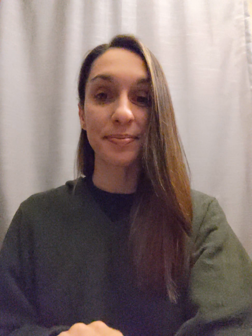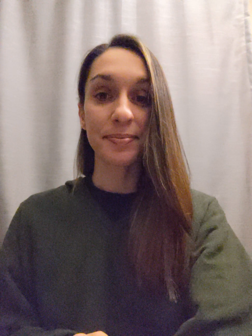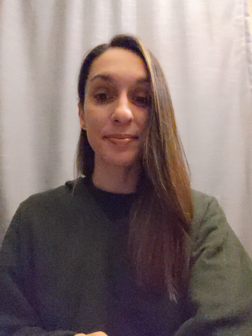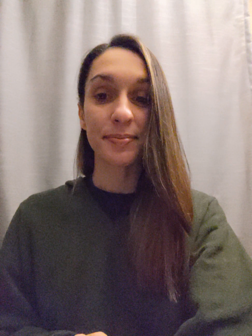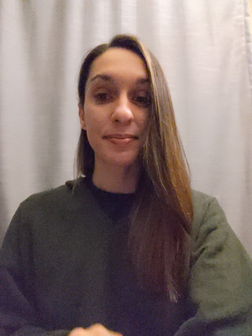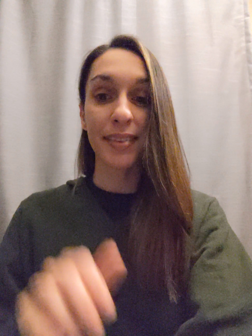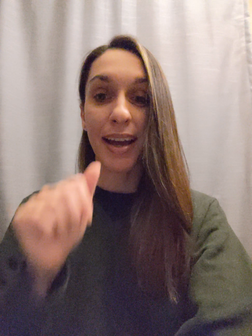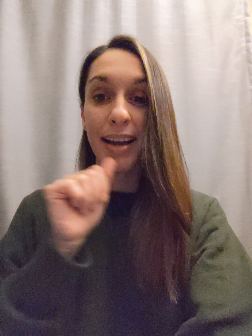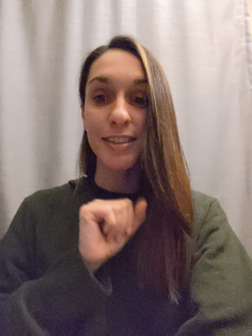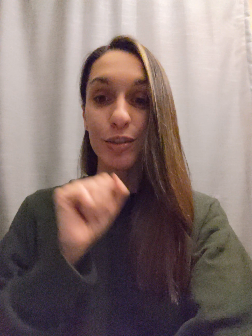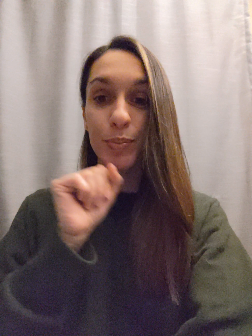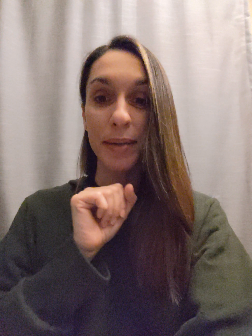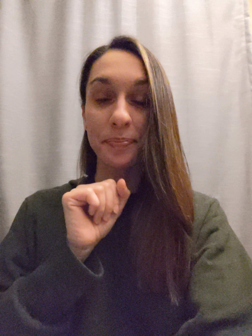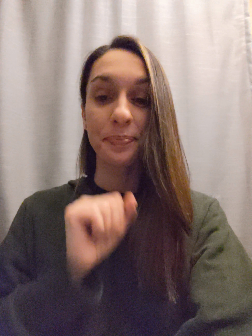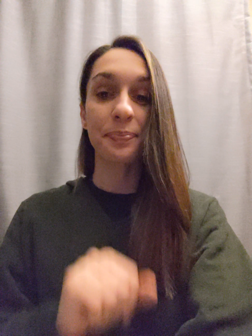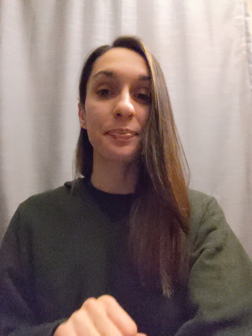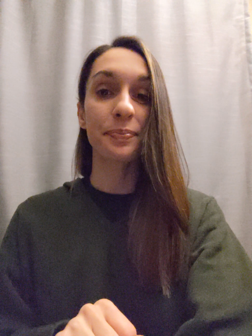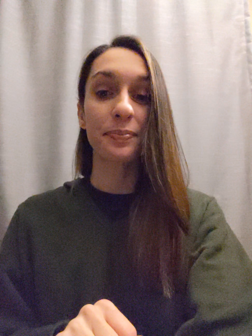ice cream